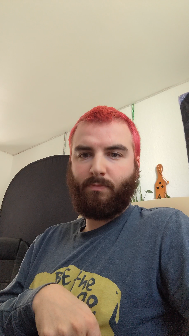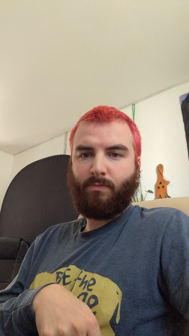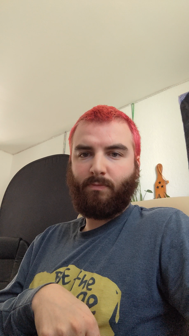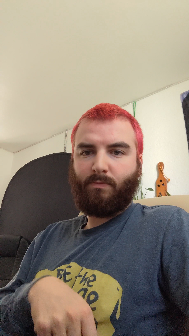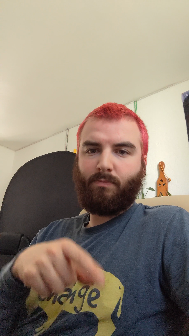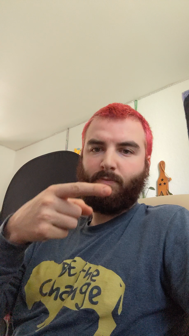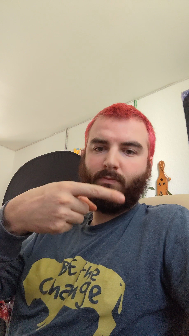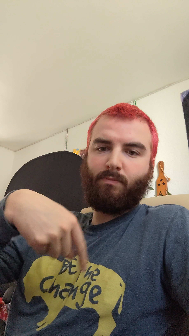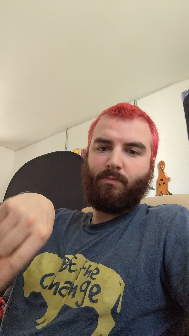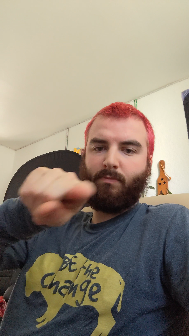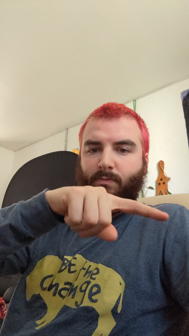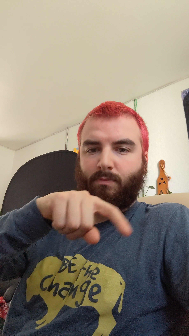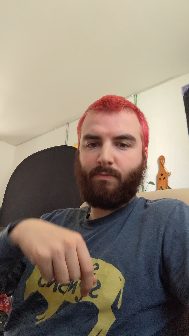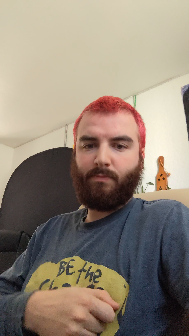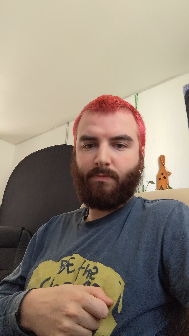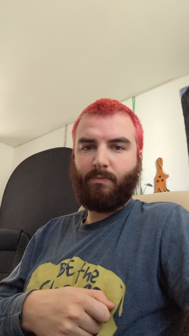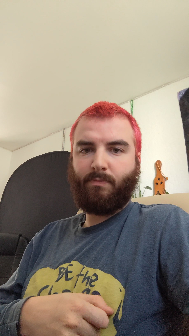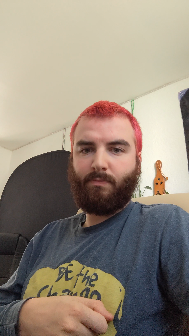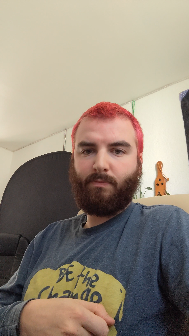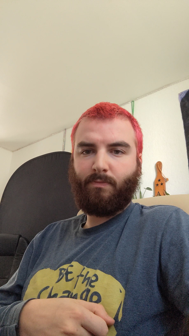around